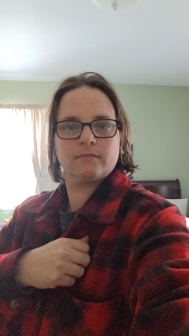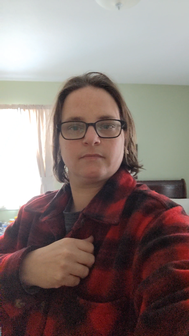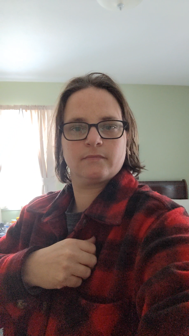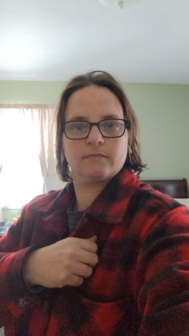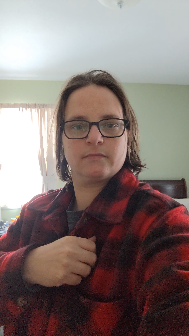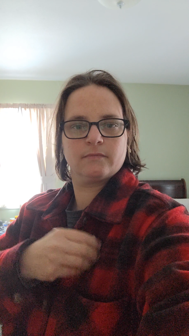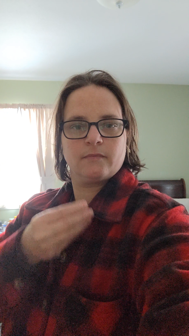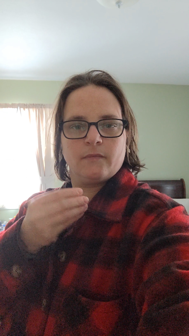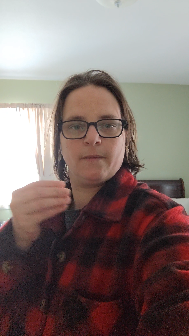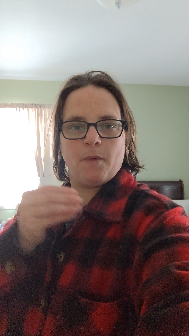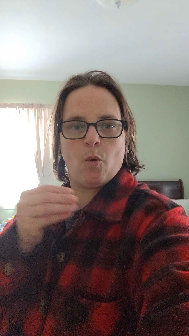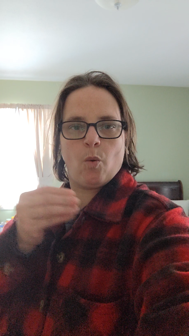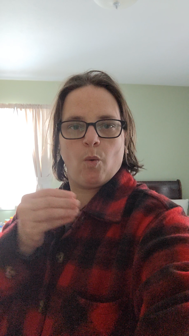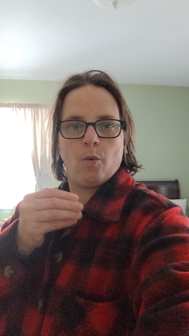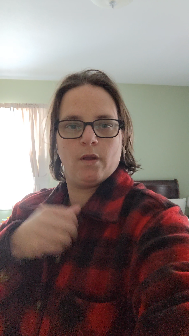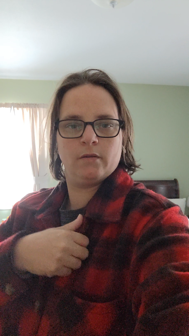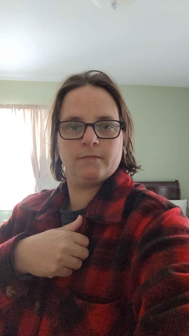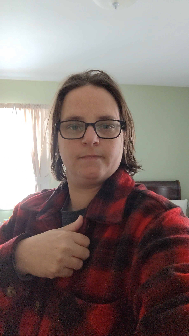more